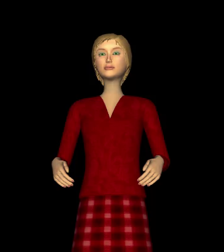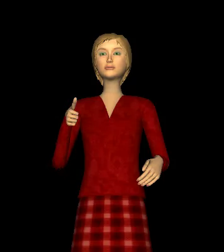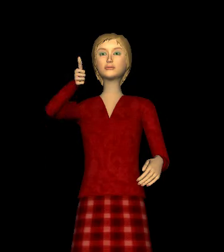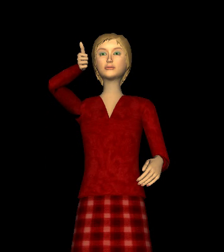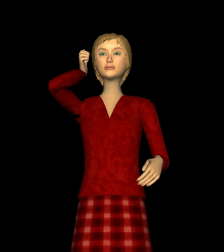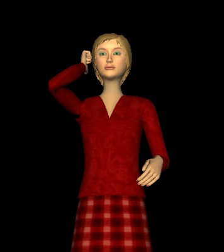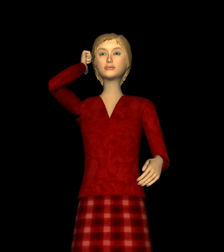أمس